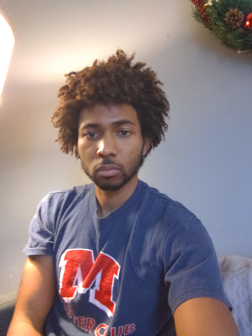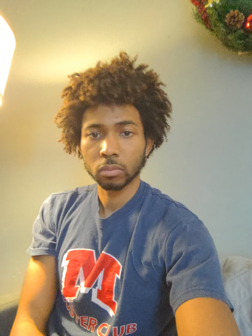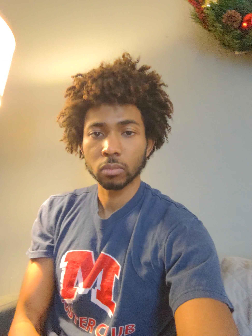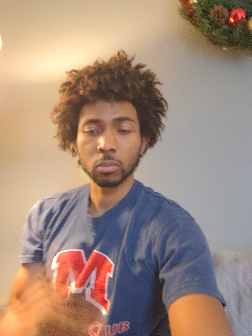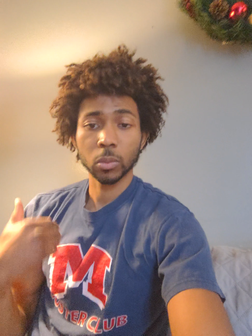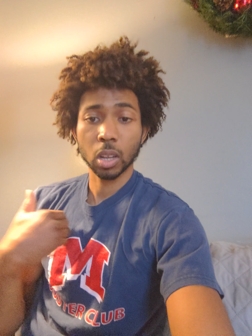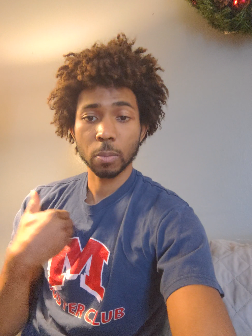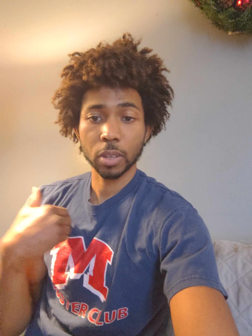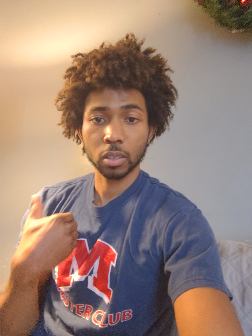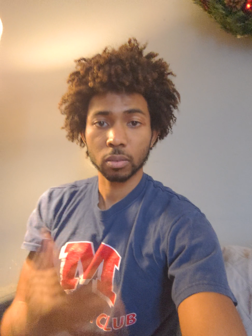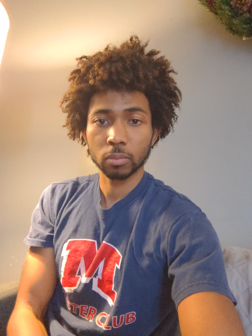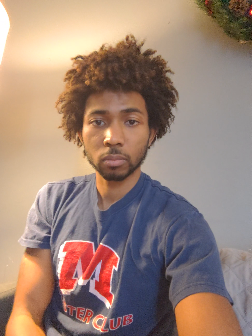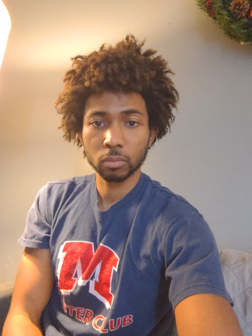animal